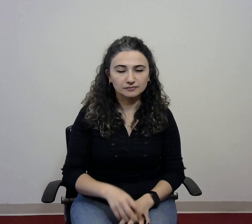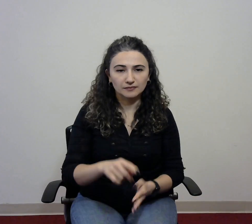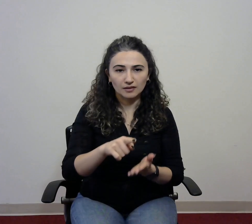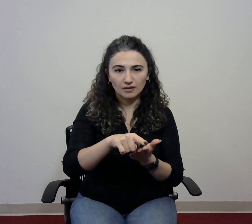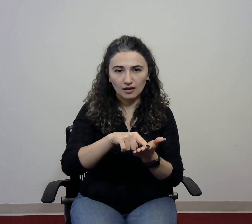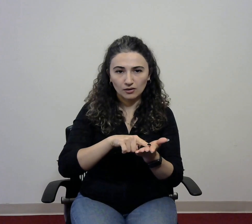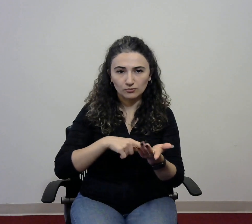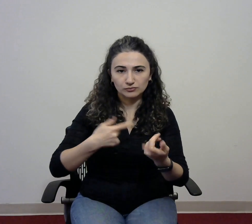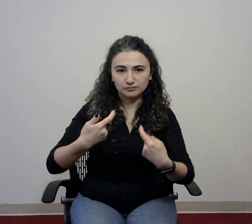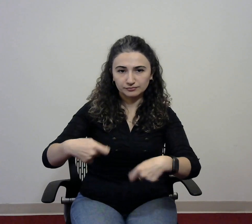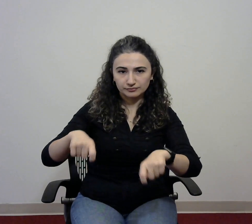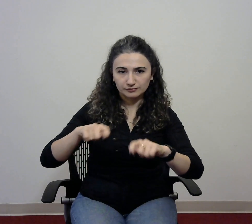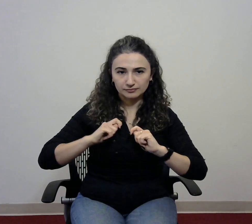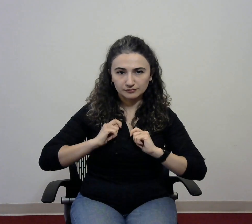etibarnamə